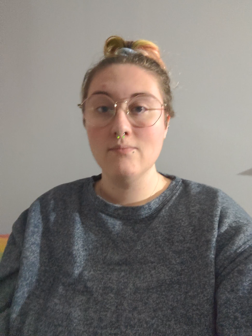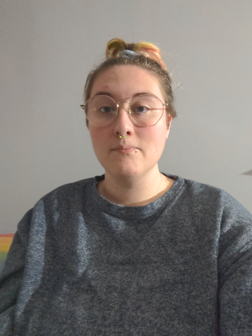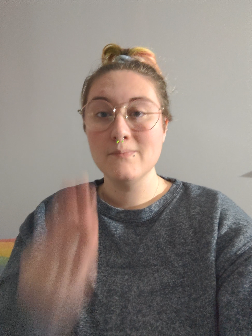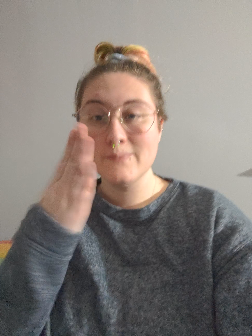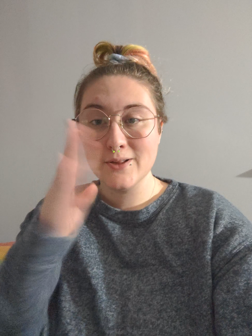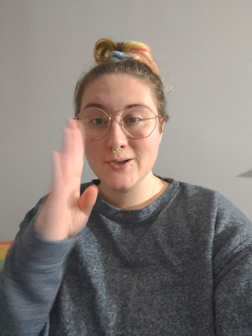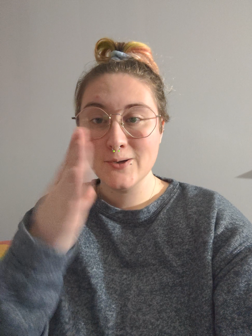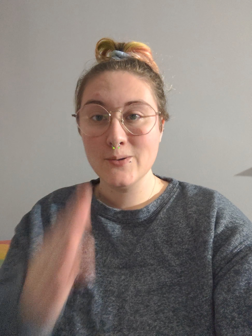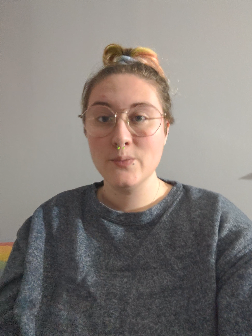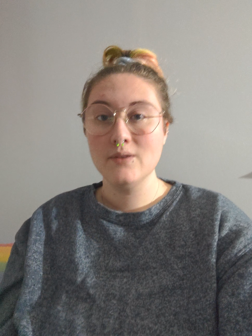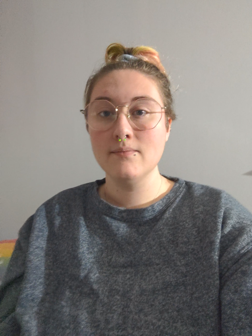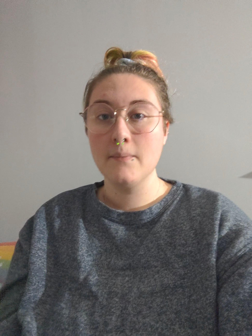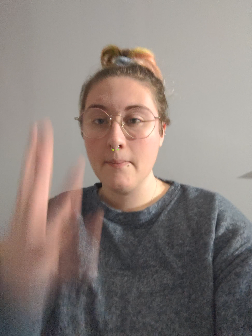blue